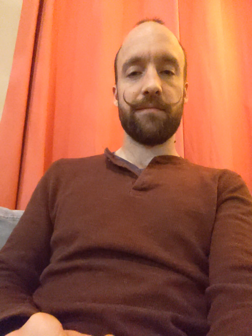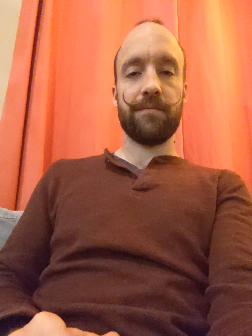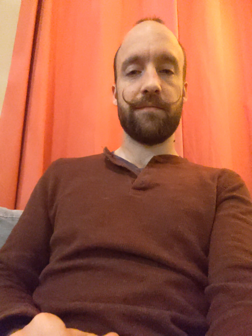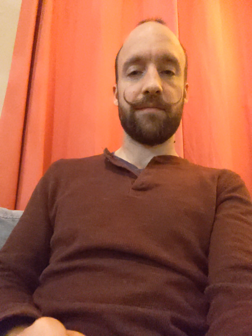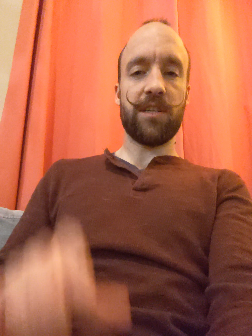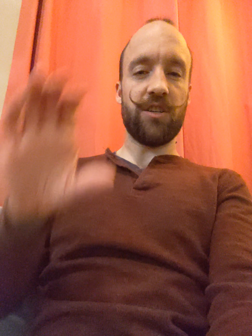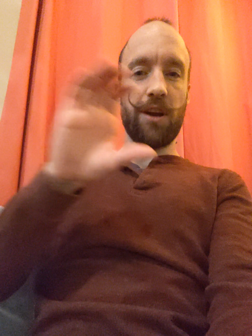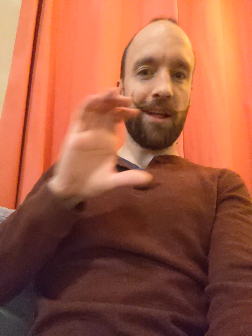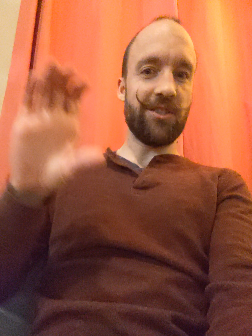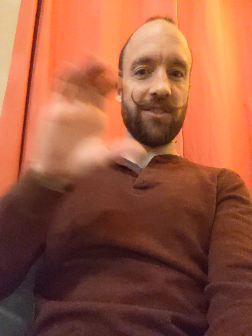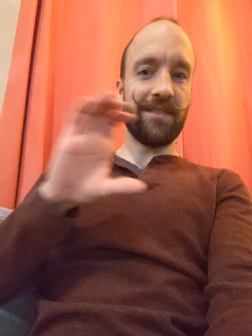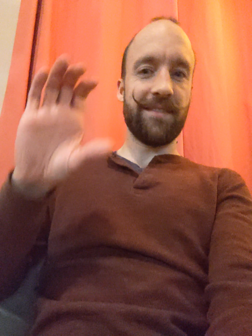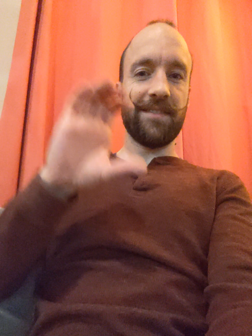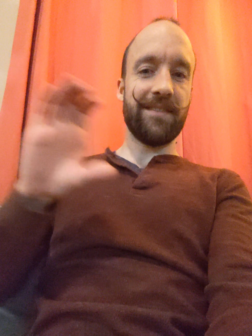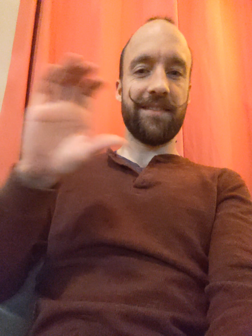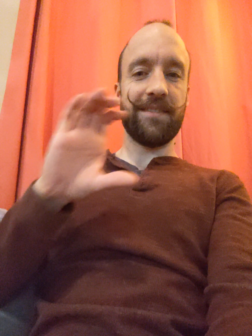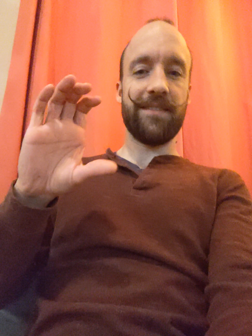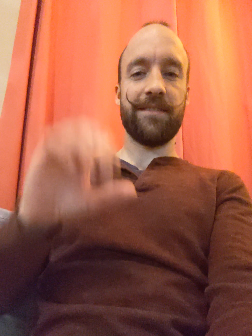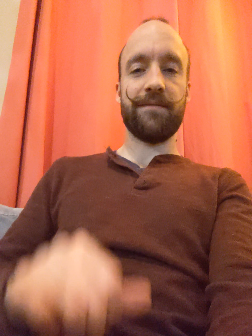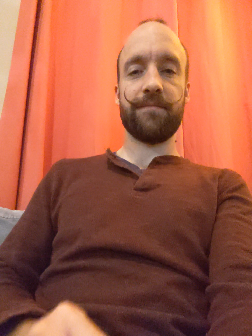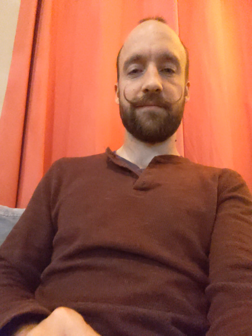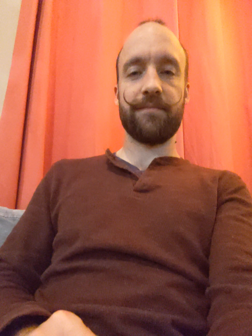chocolate